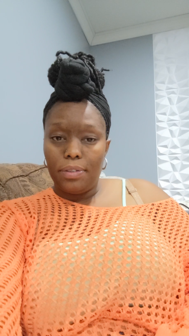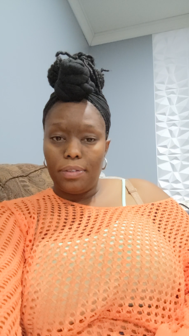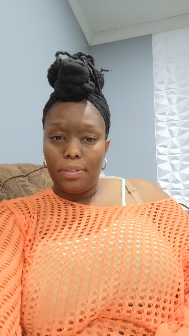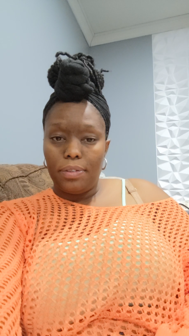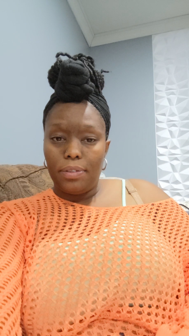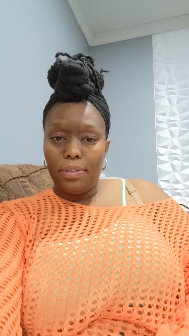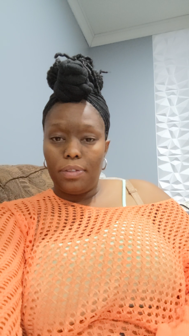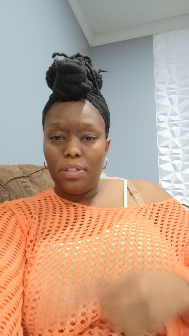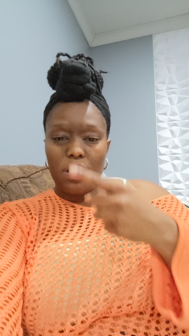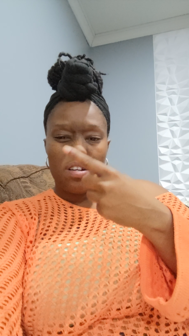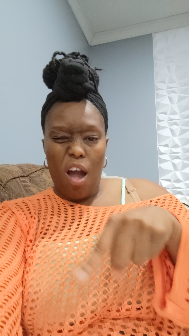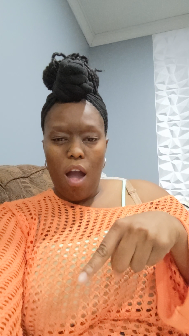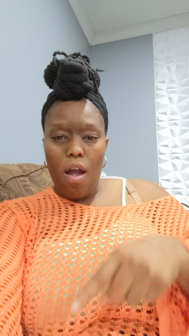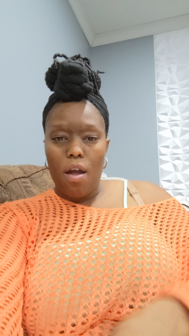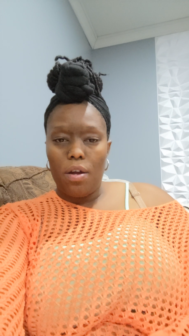cut